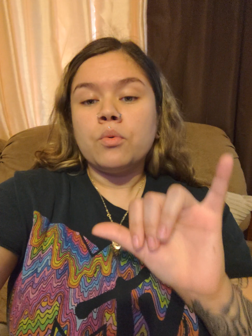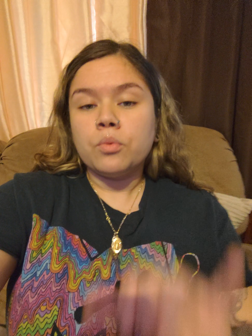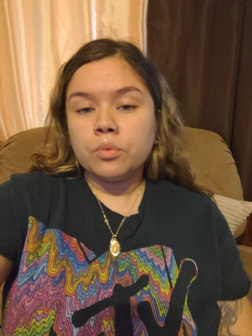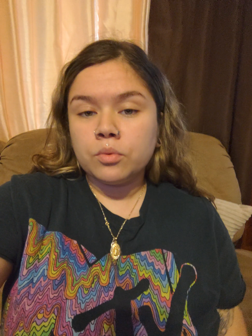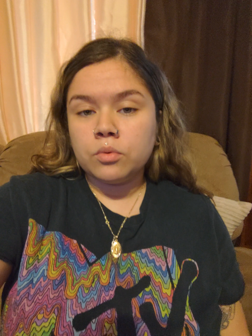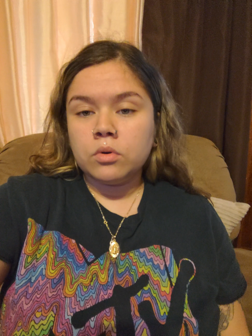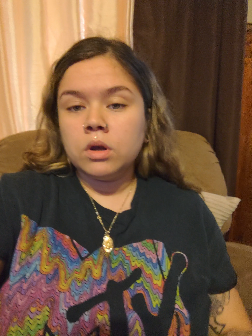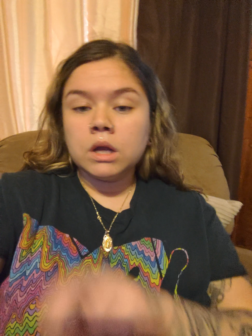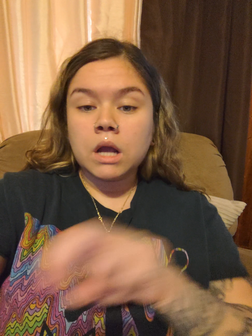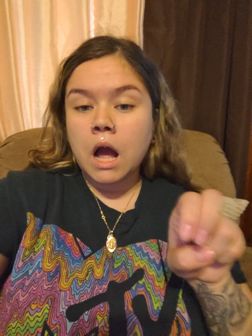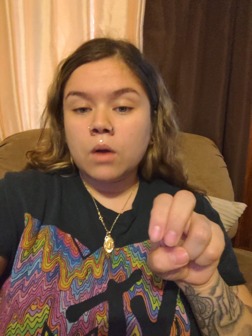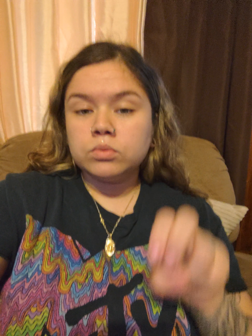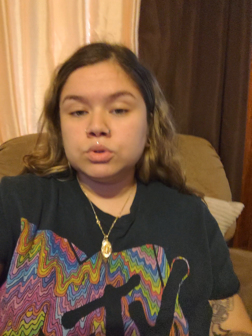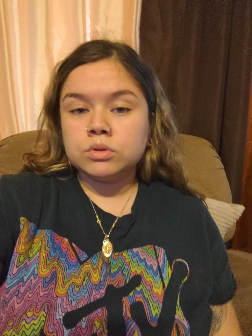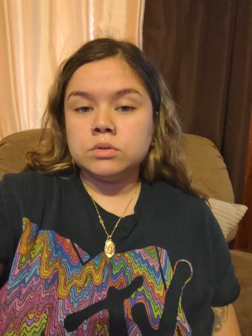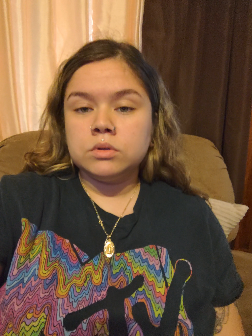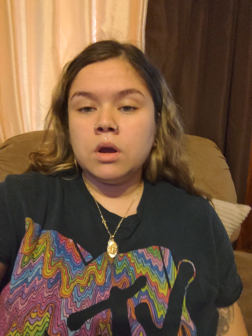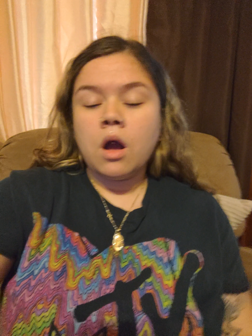couch